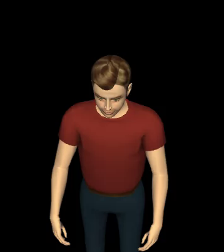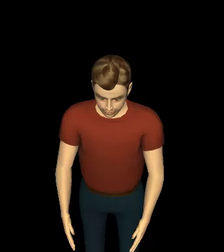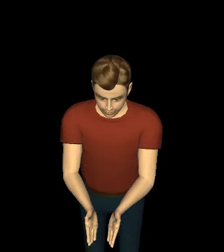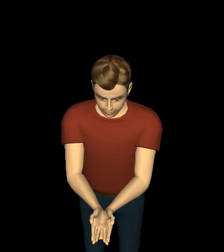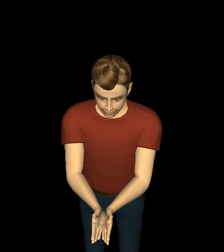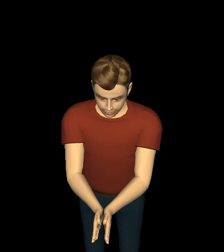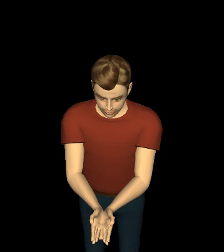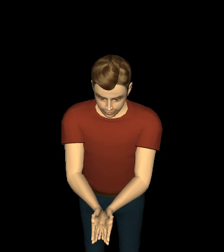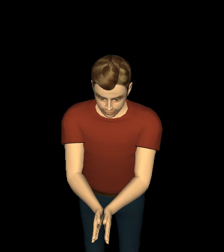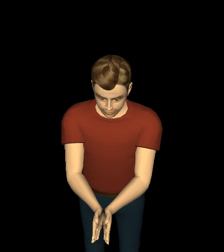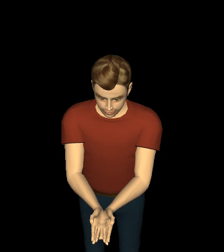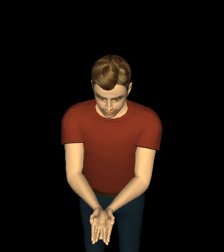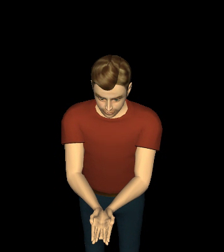كتاب